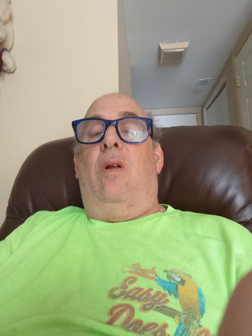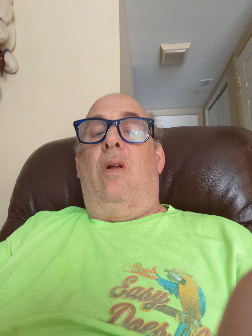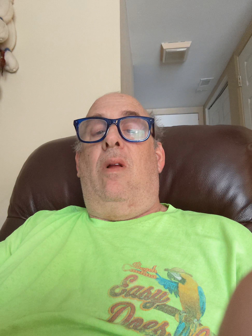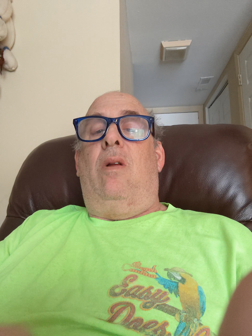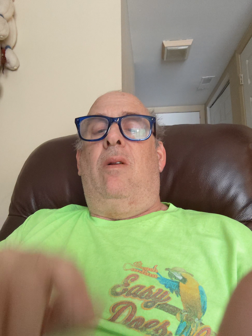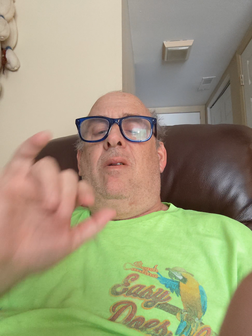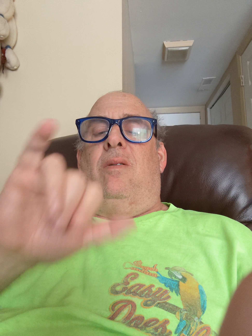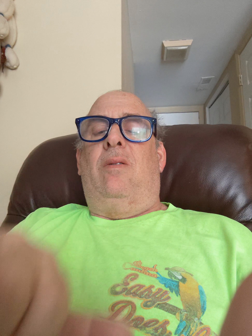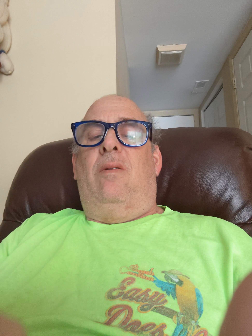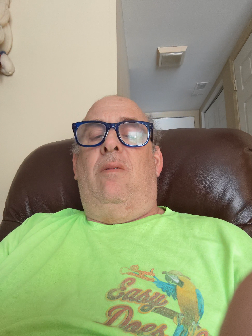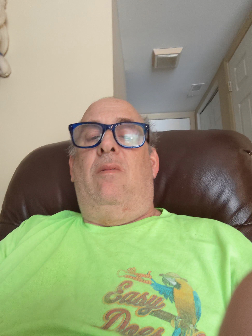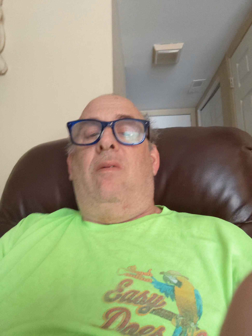stay